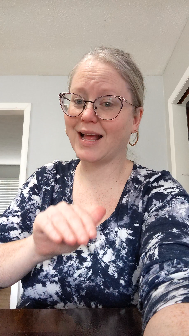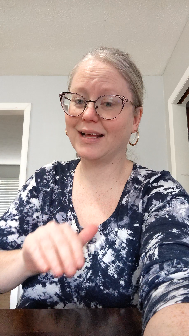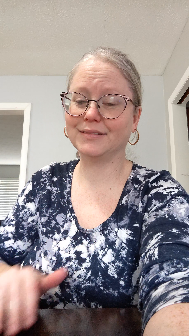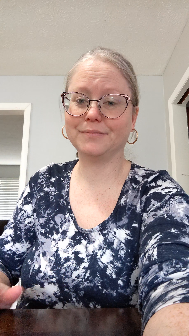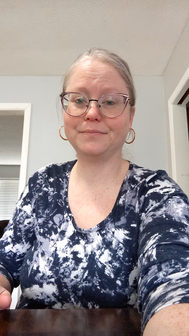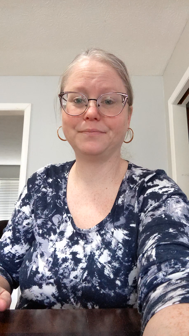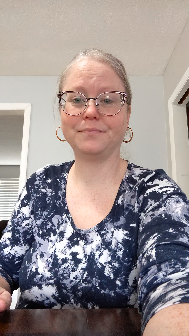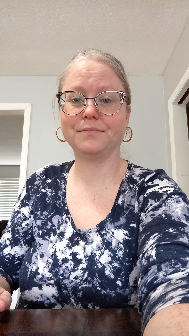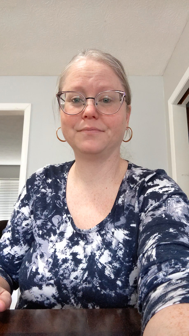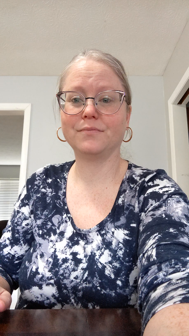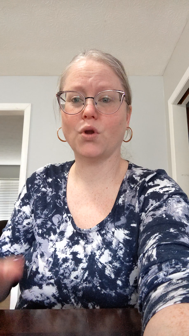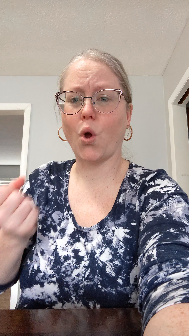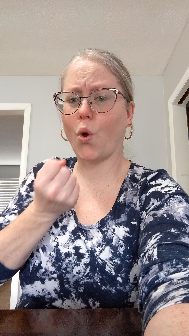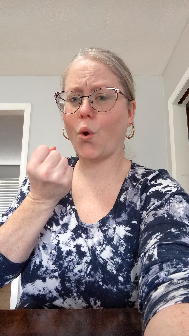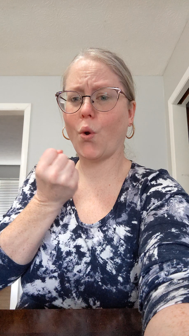hold